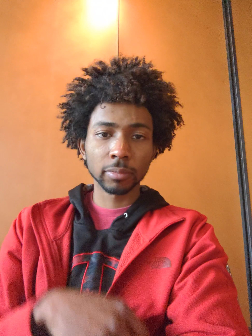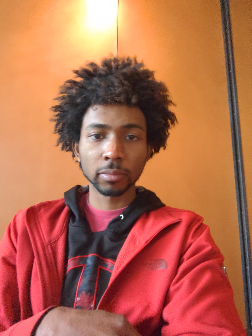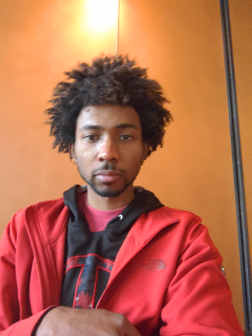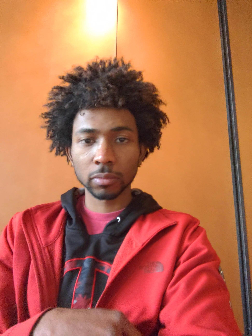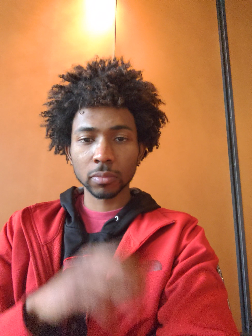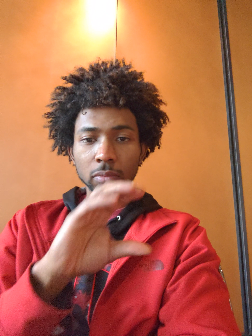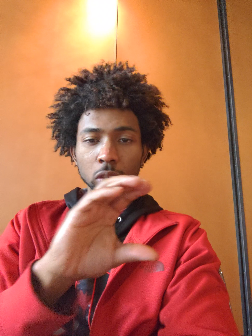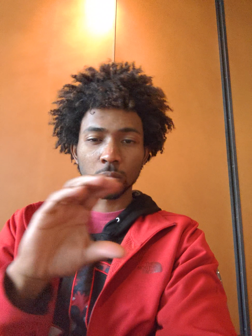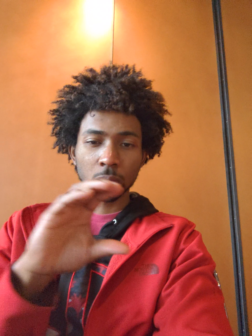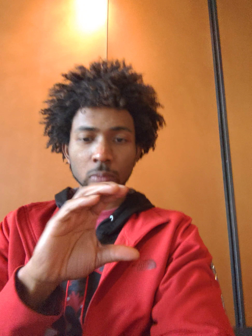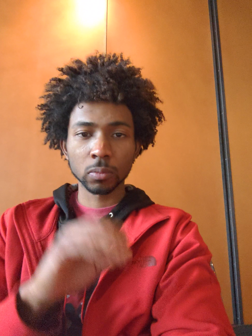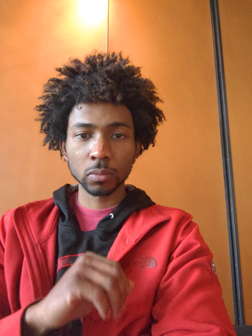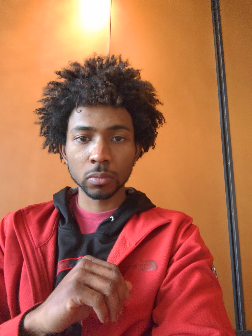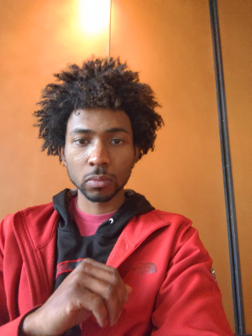chocolate